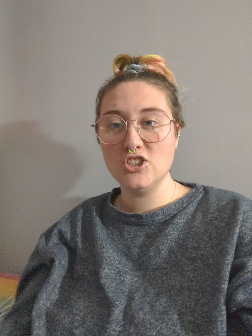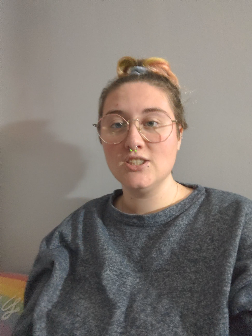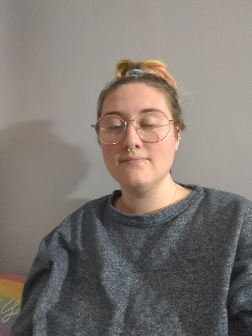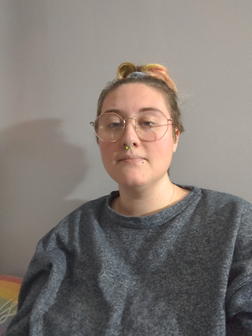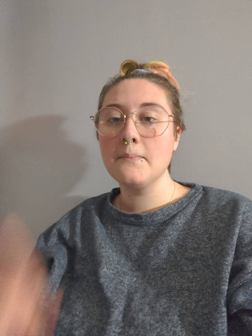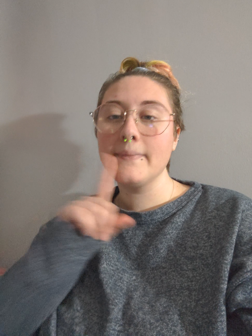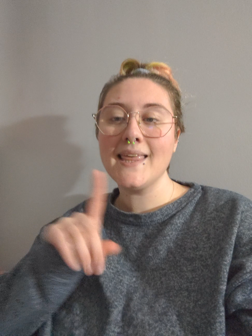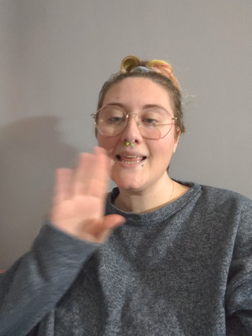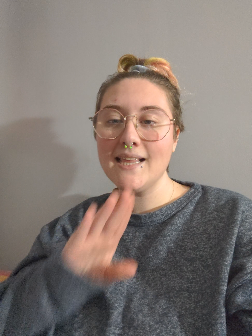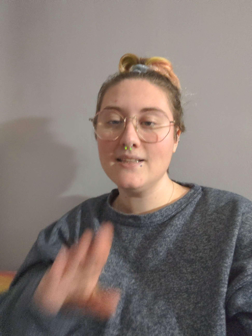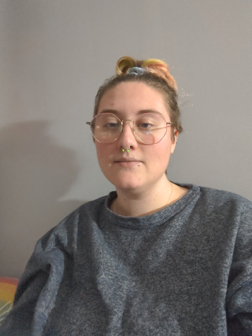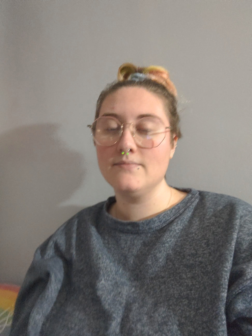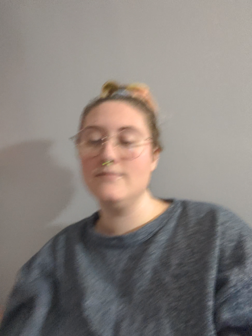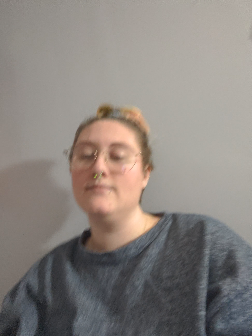bee